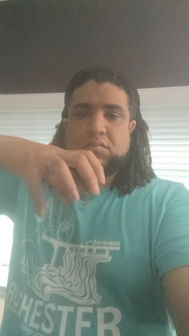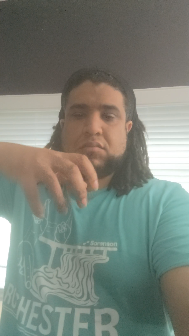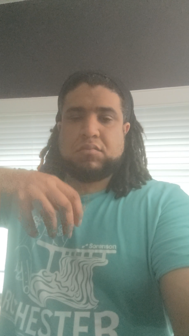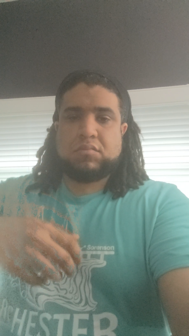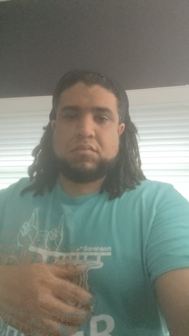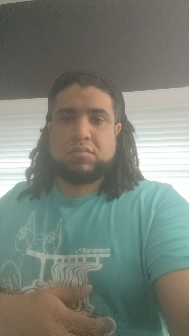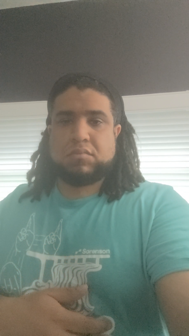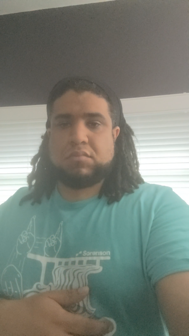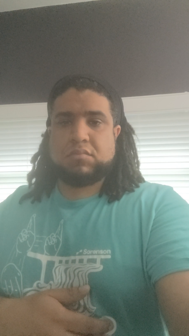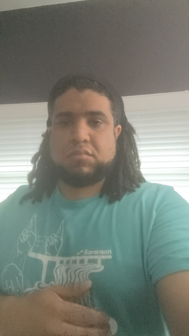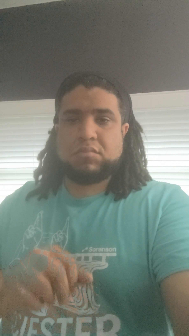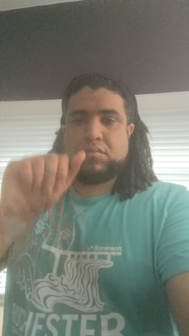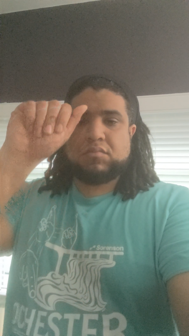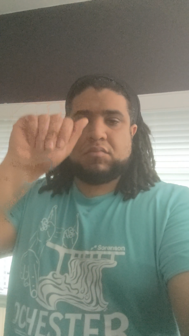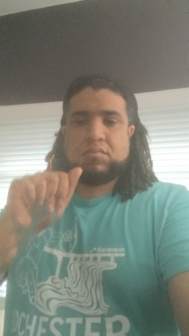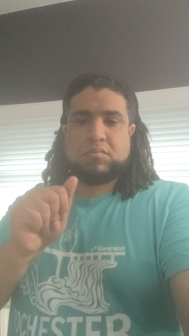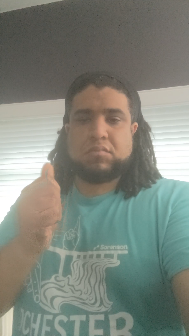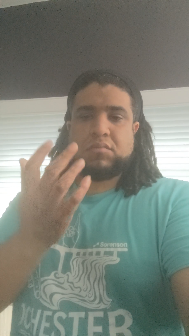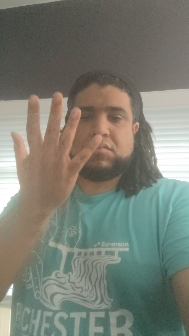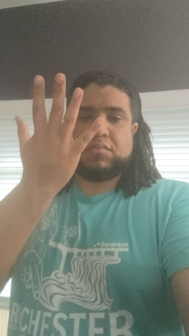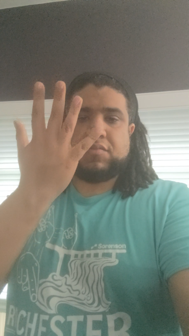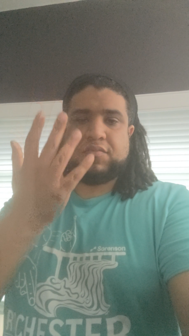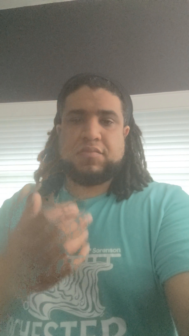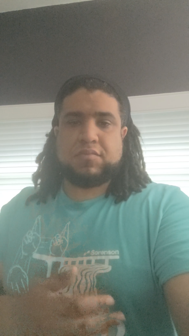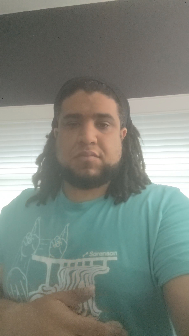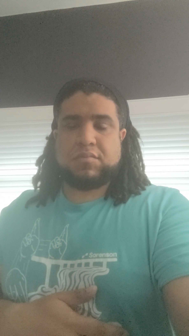gloves